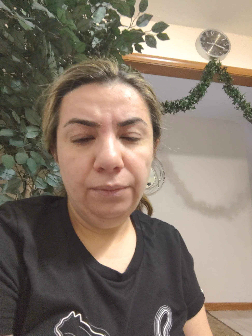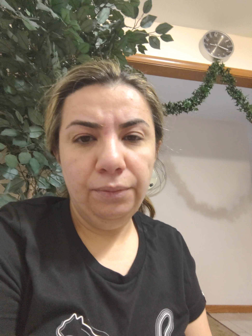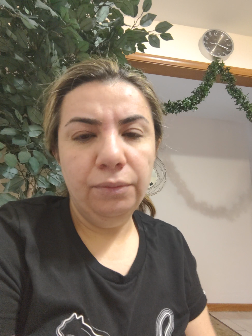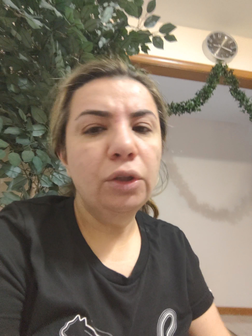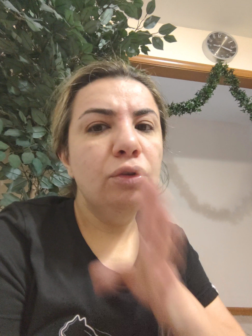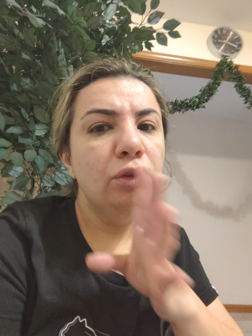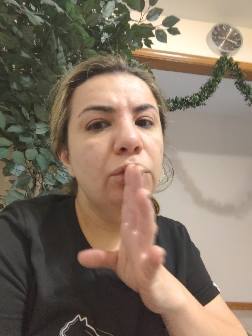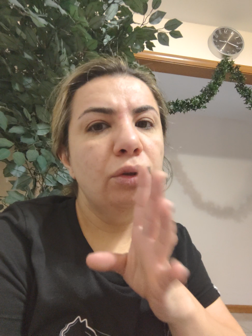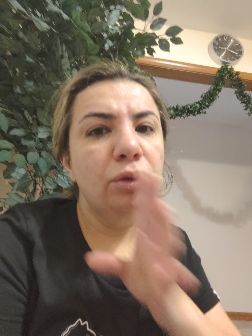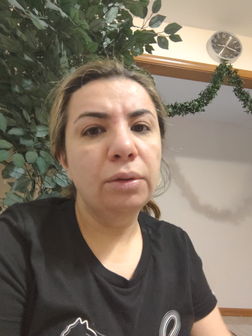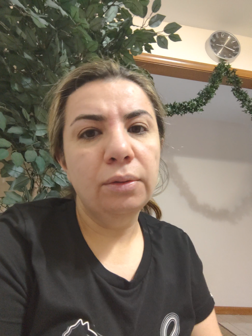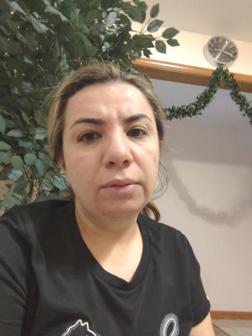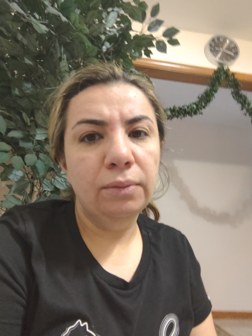talk